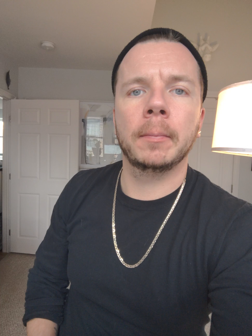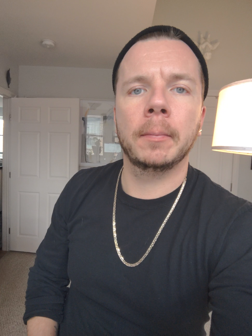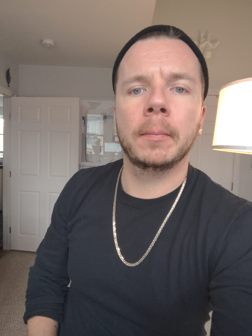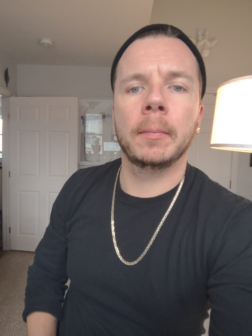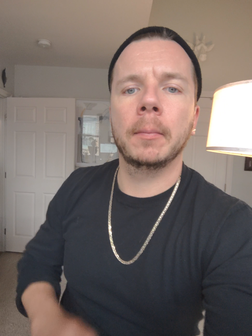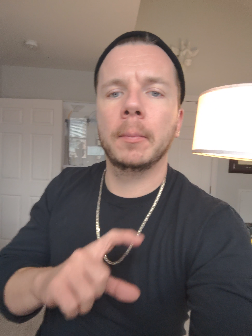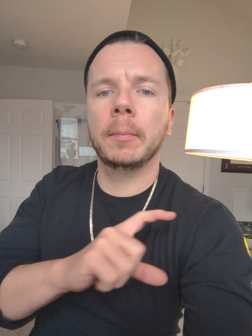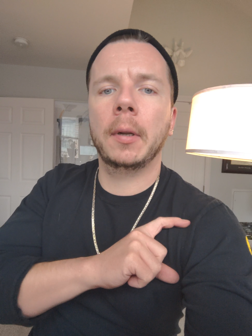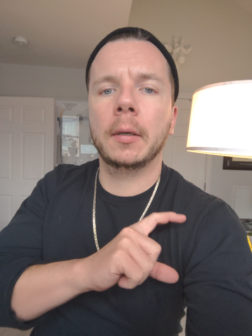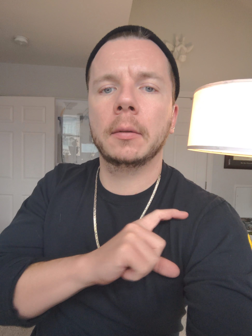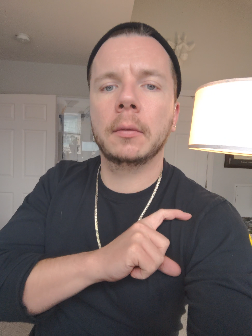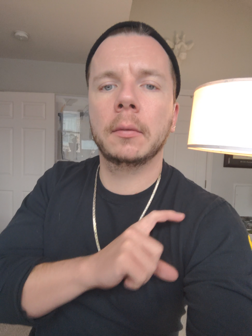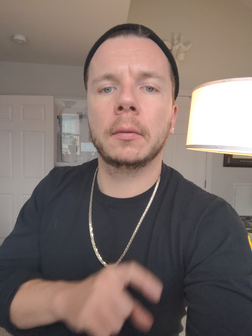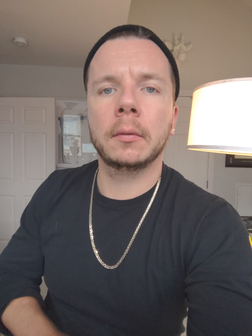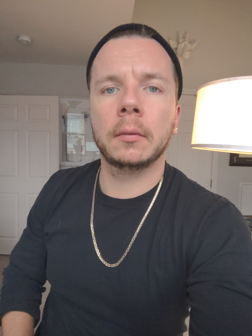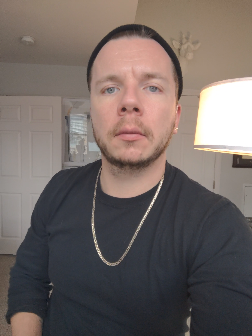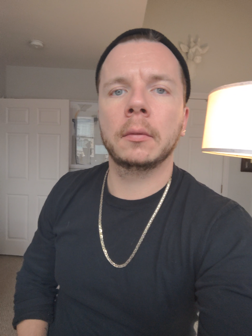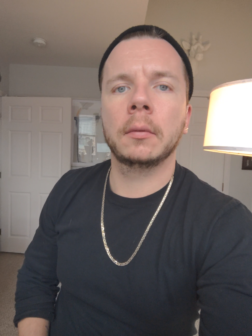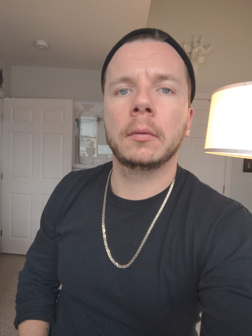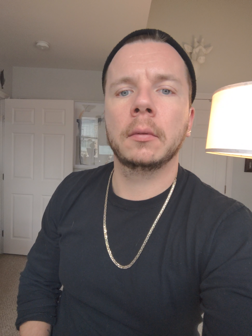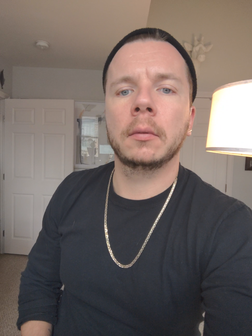police